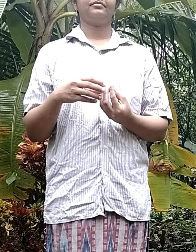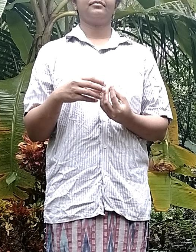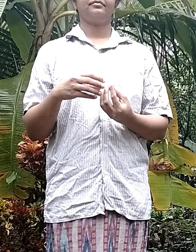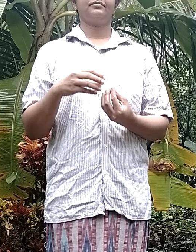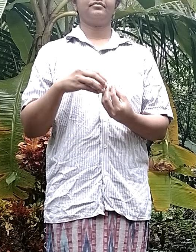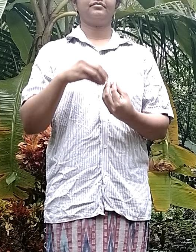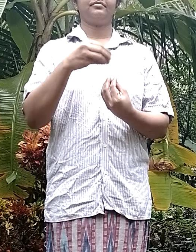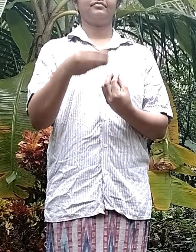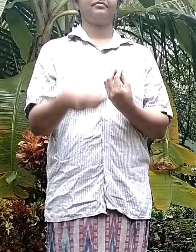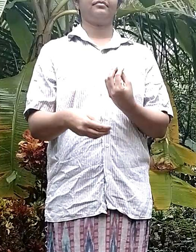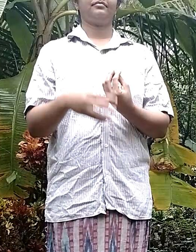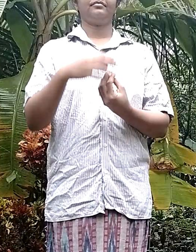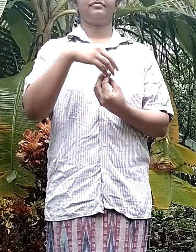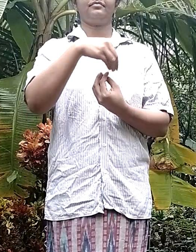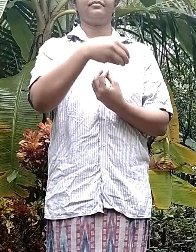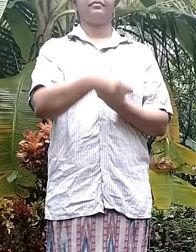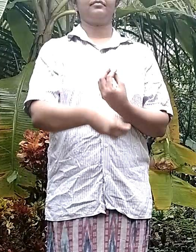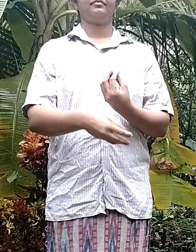Banana